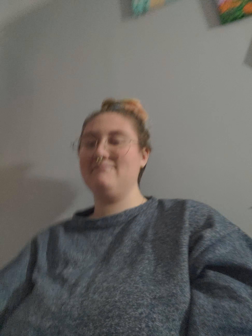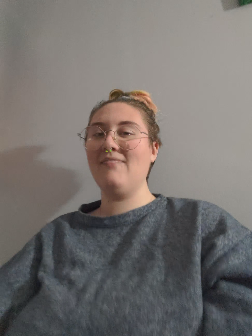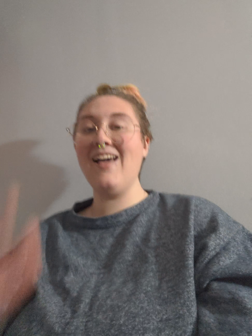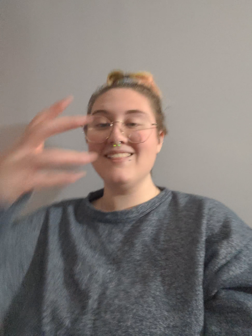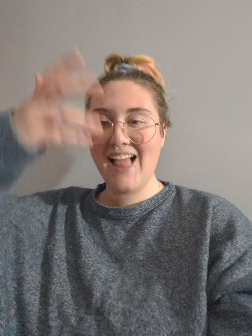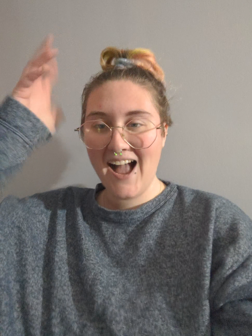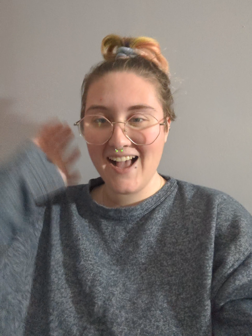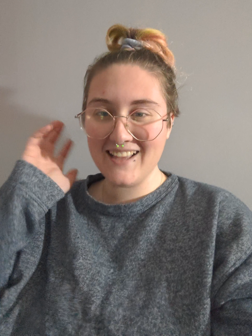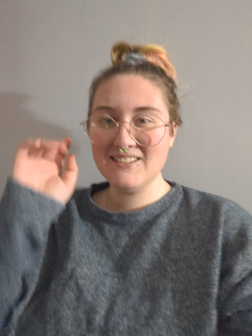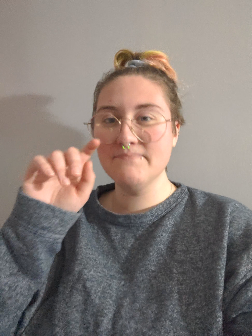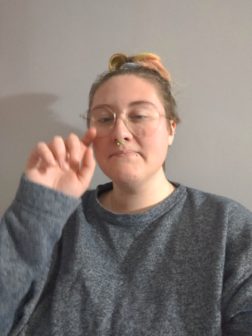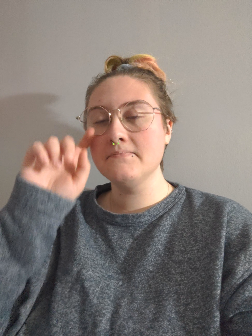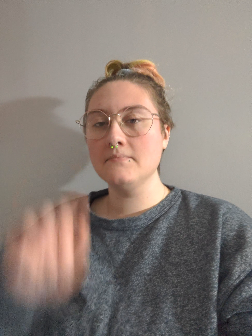lion